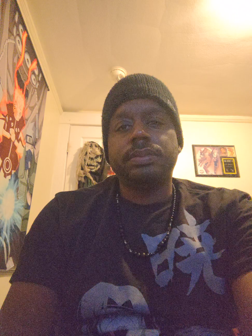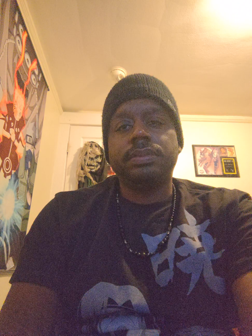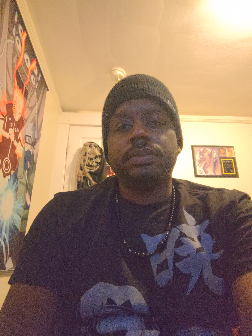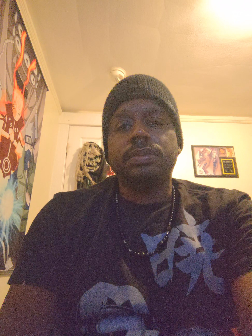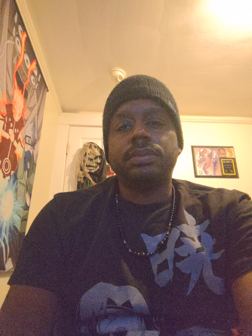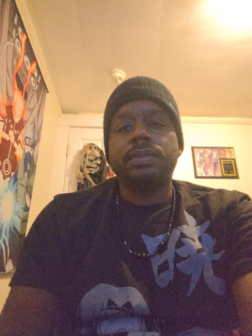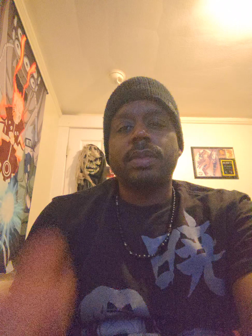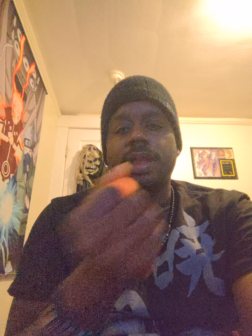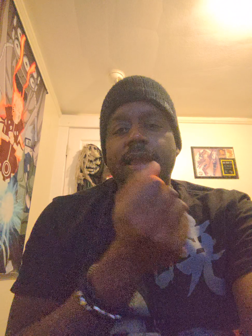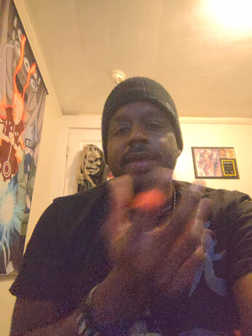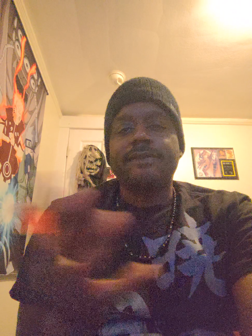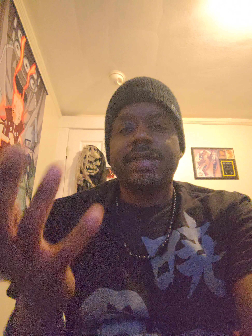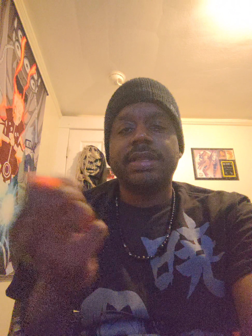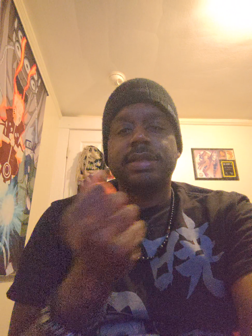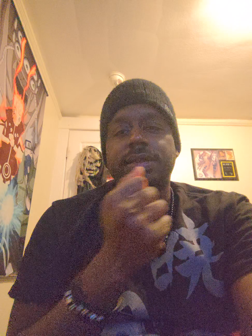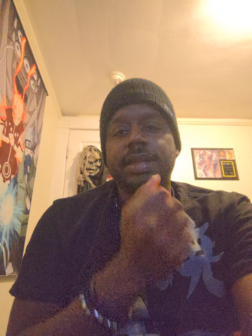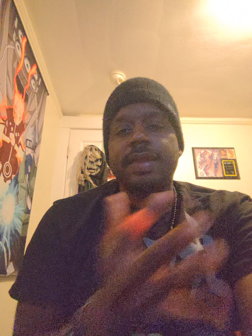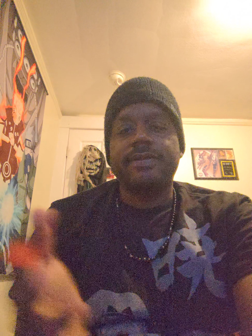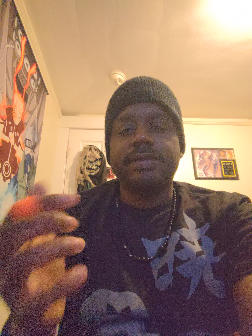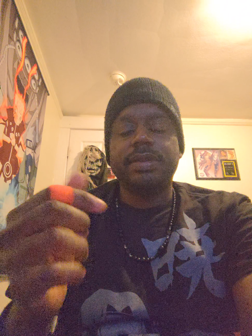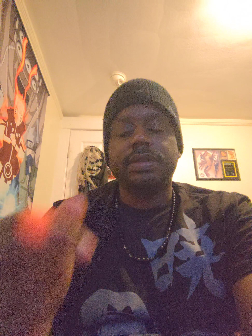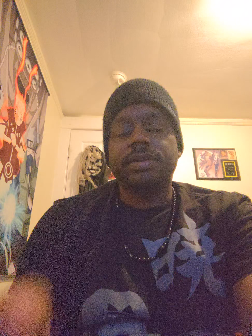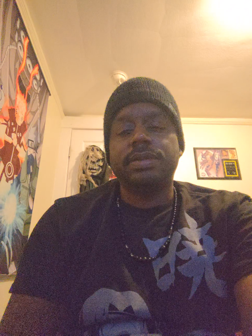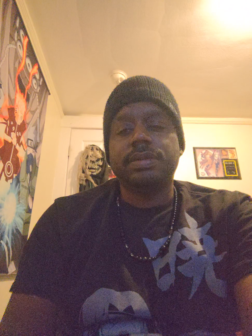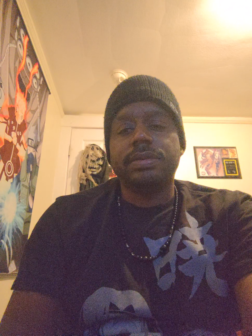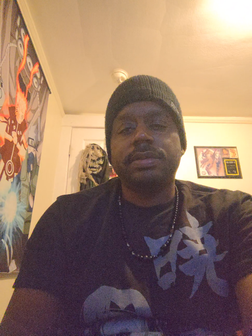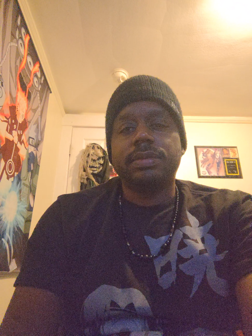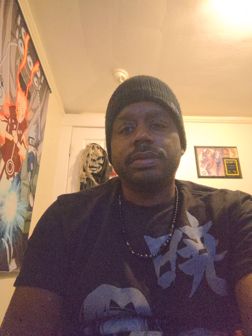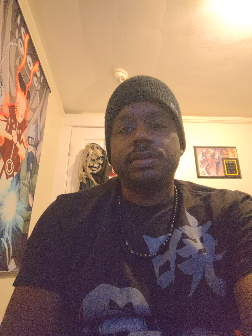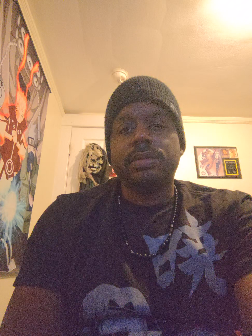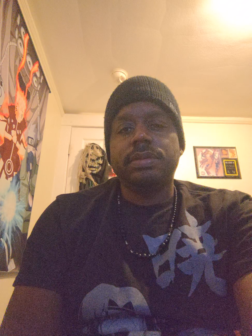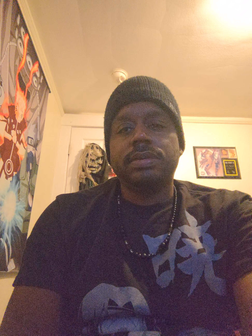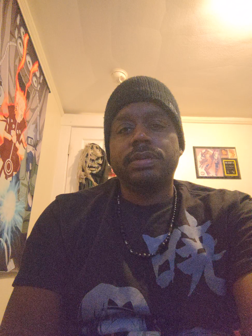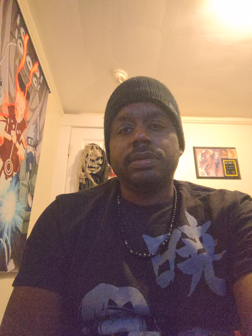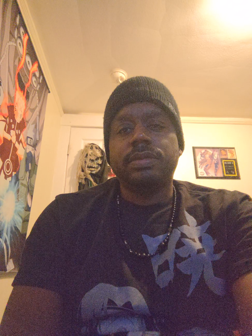every